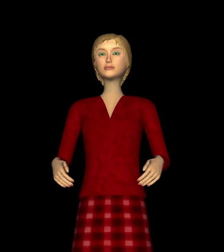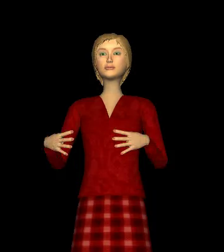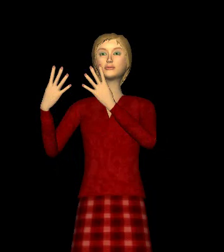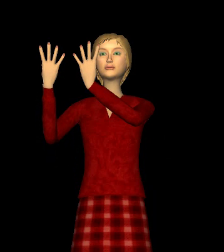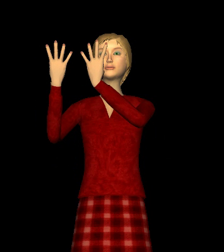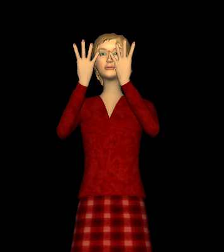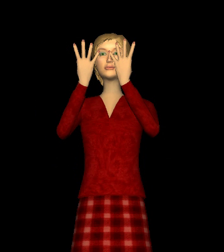عيد ميلاد